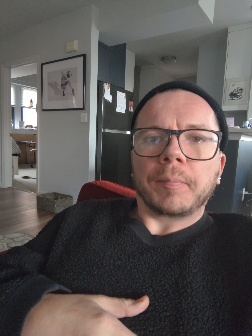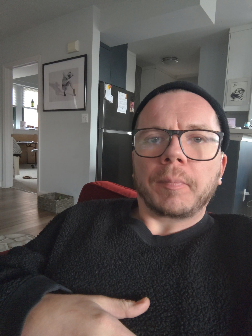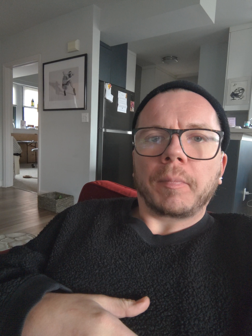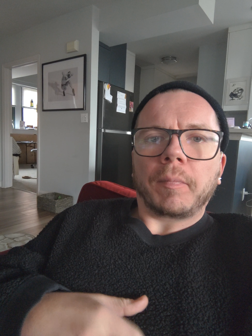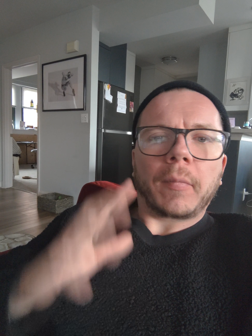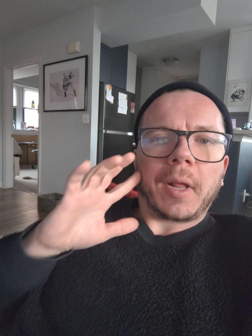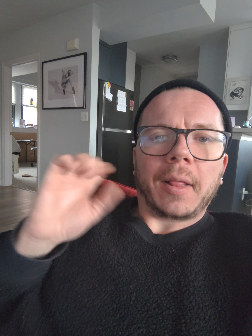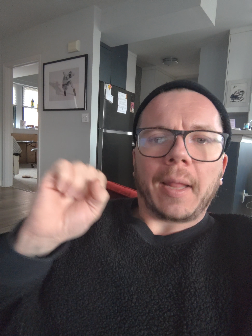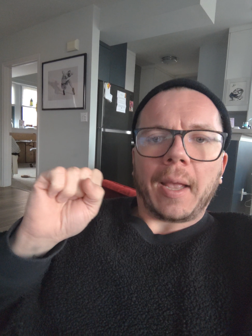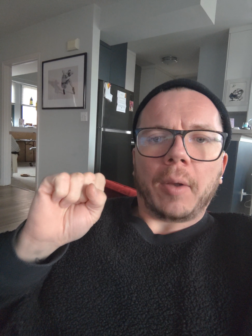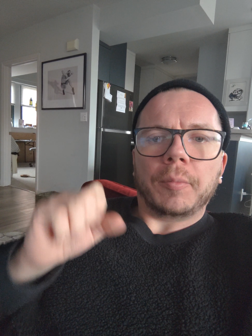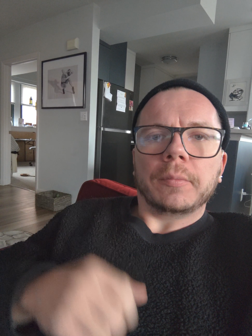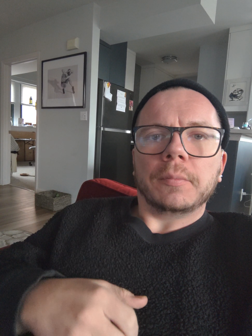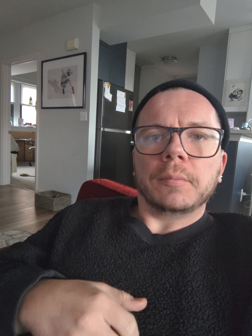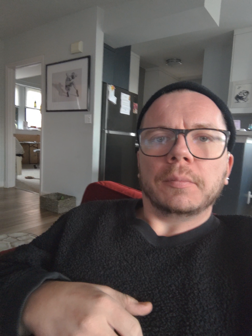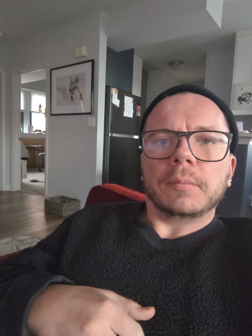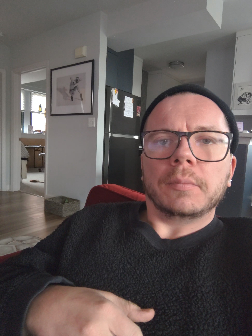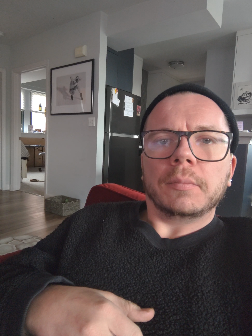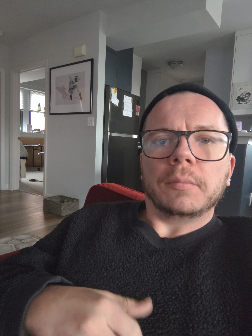loud